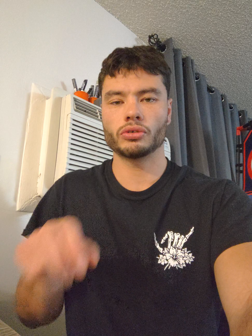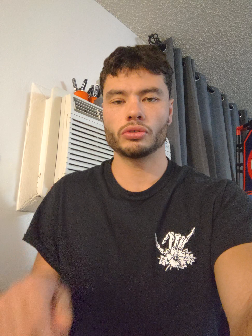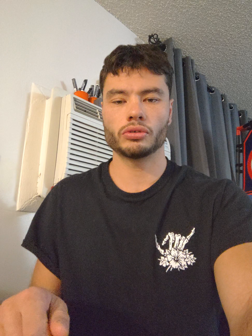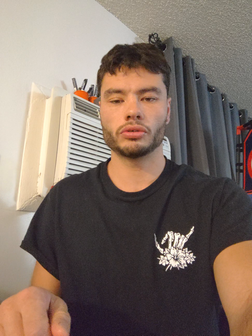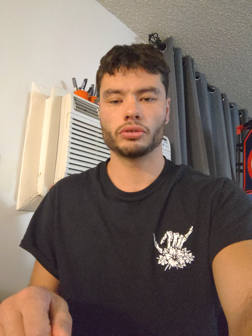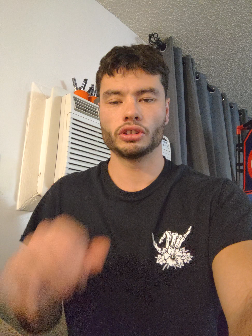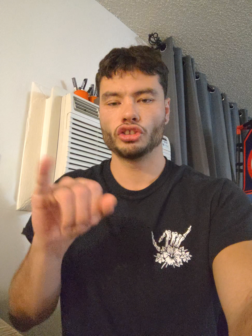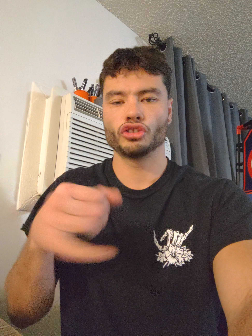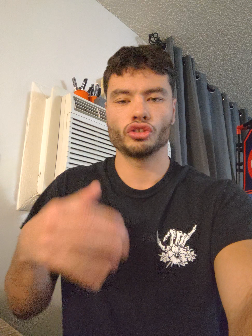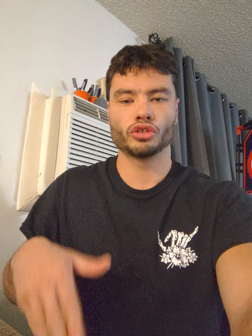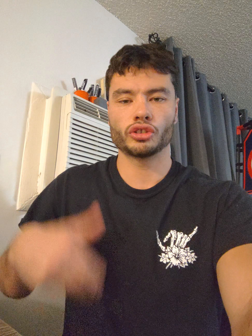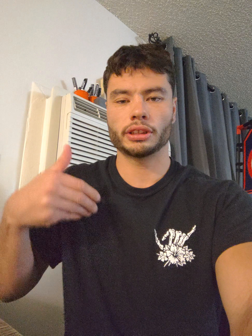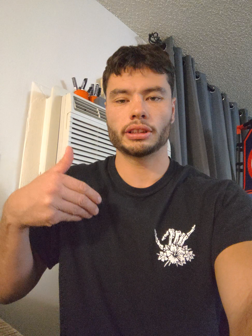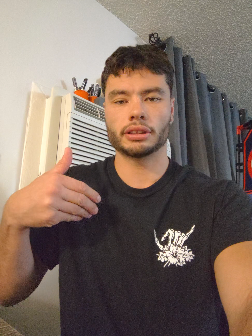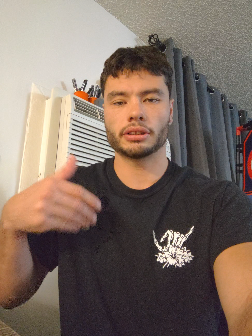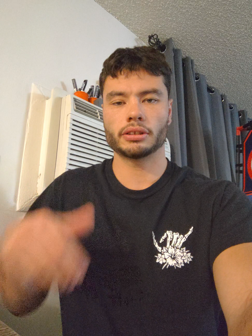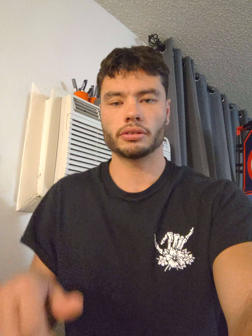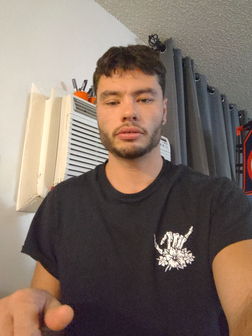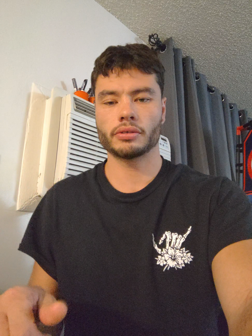jeans